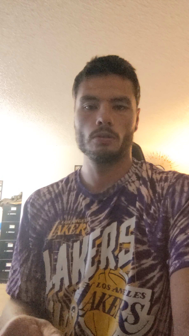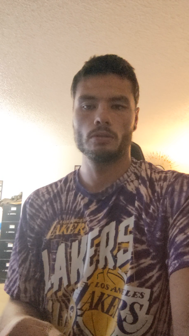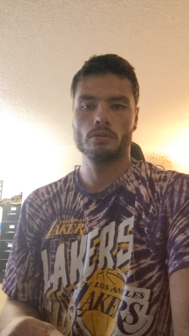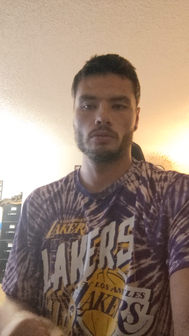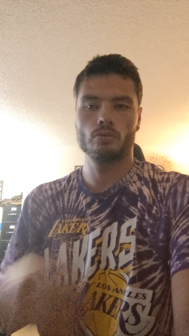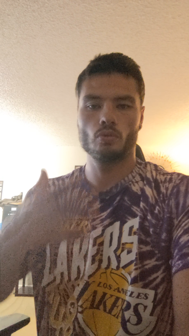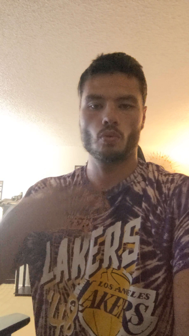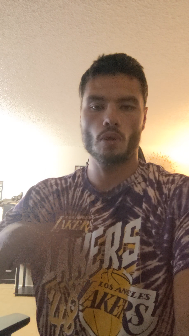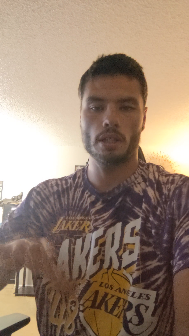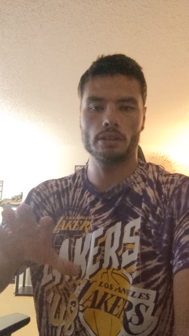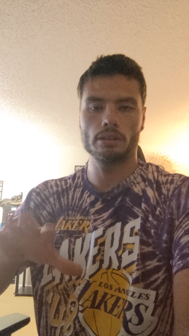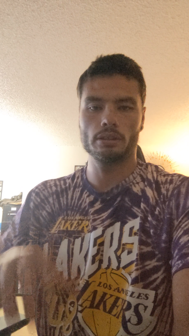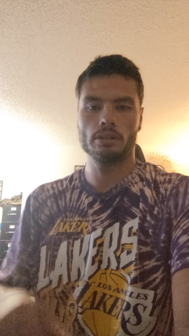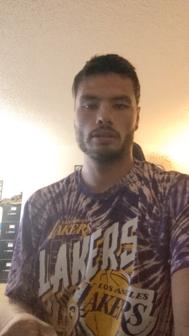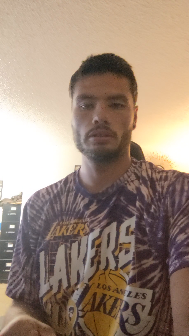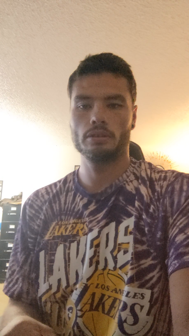dress